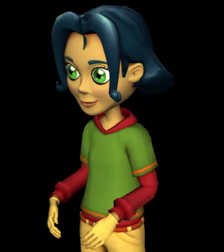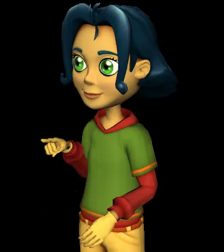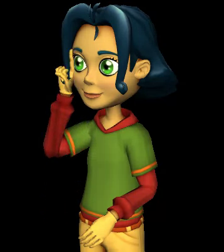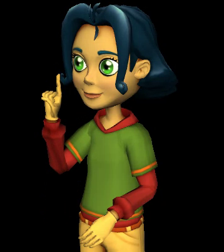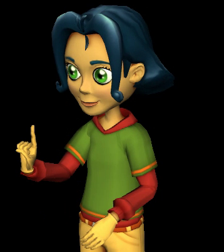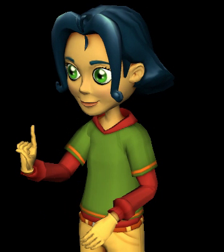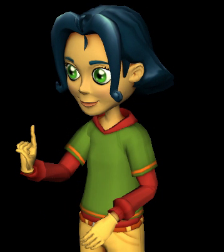امرأة